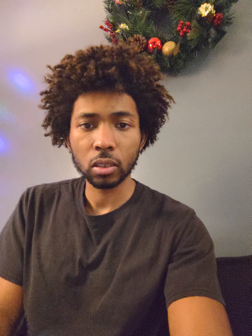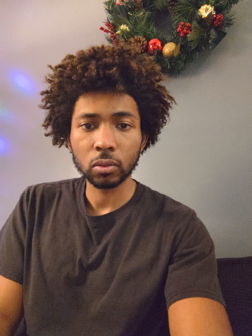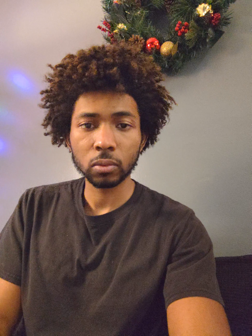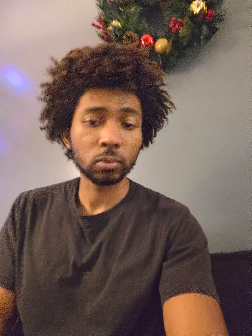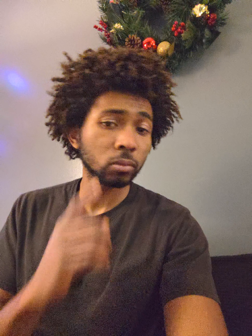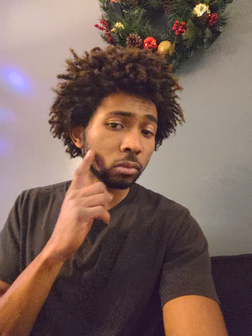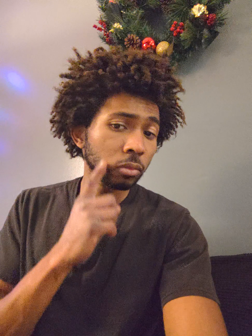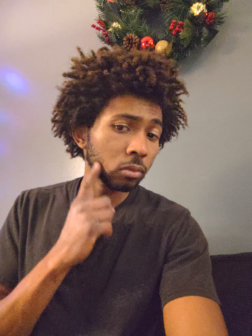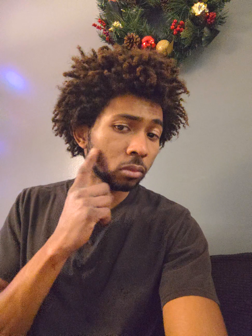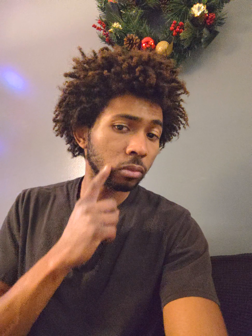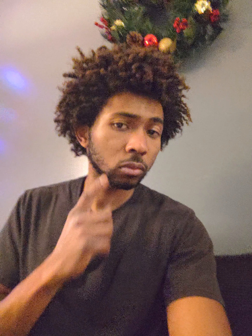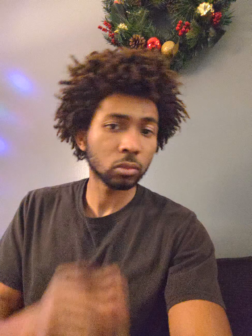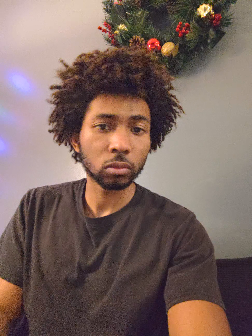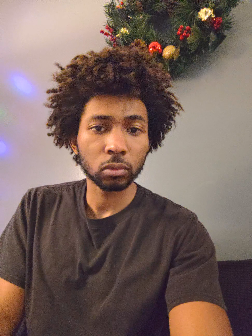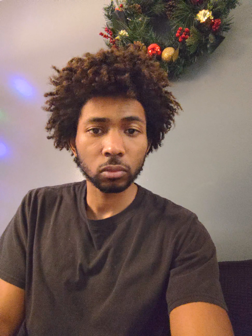cheek